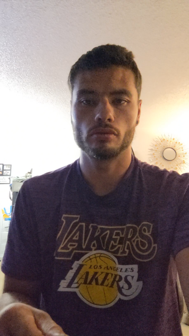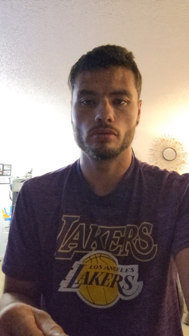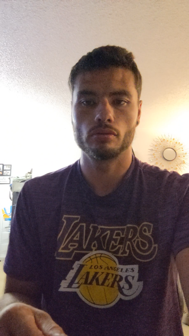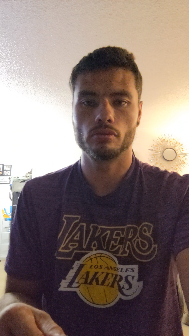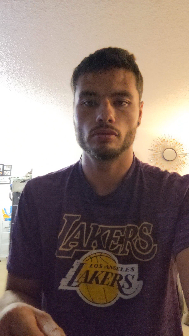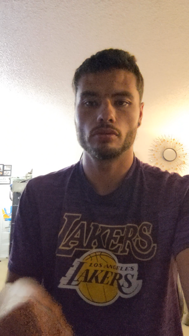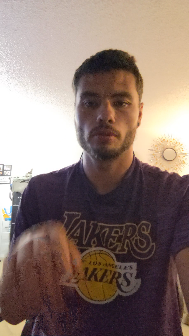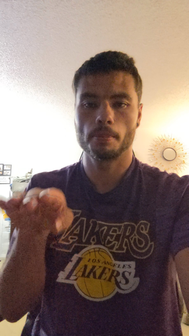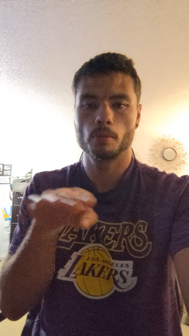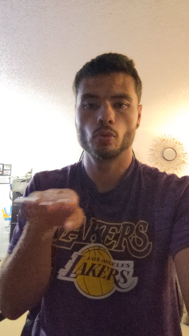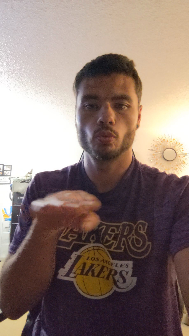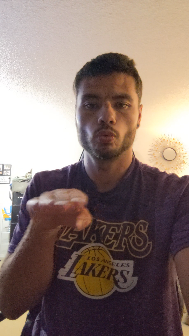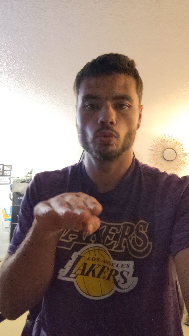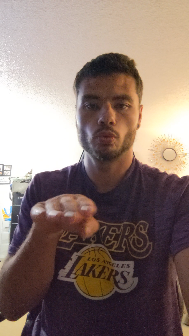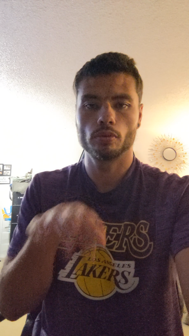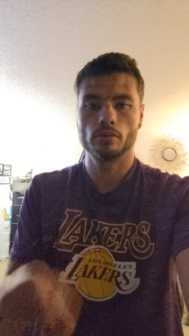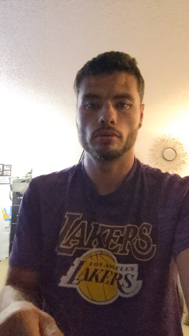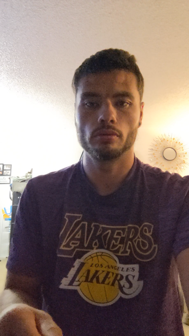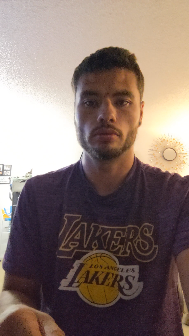boots